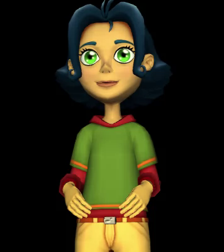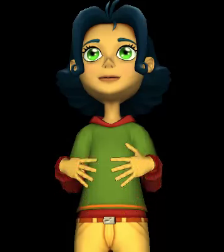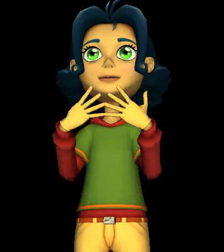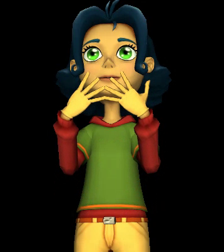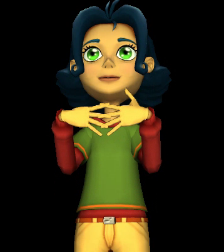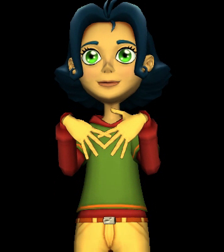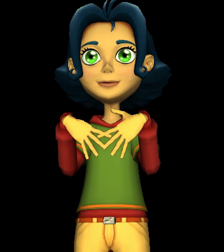19